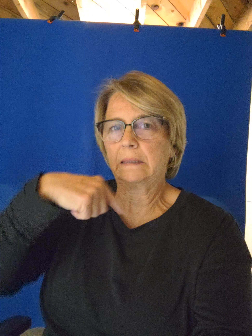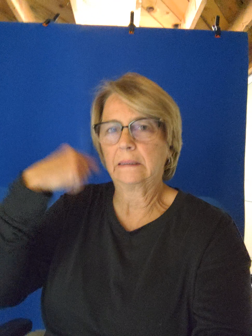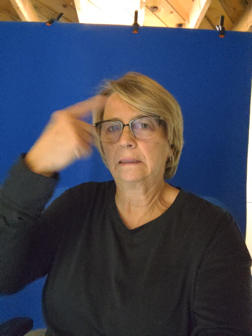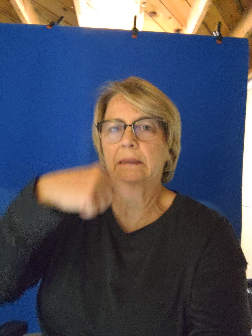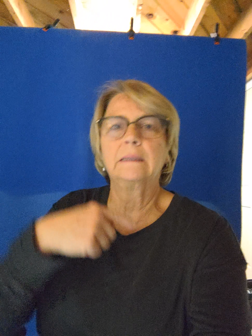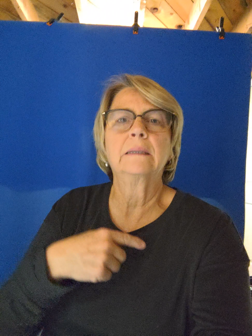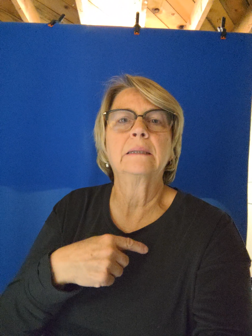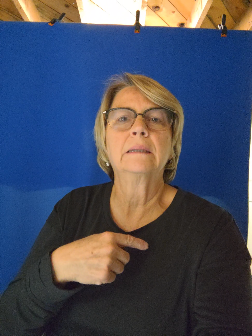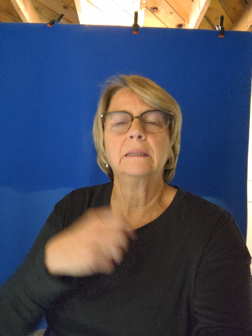face